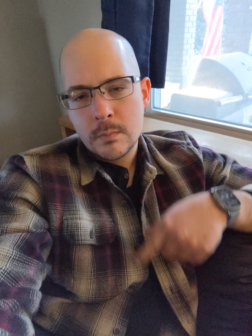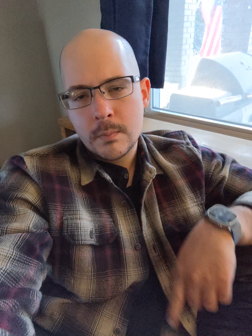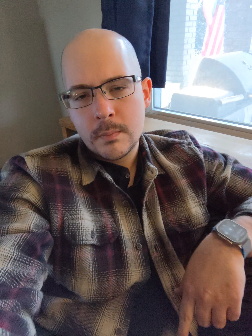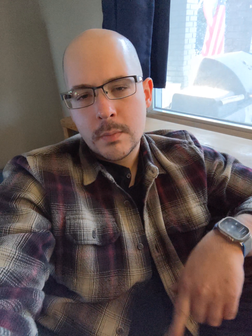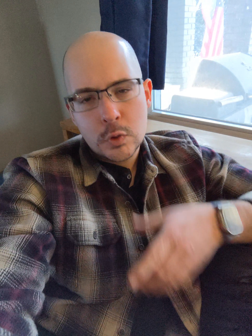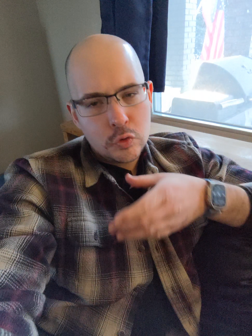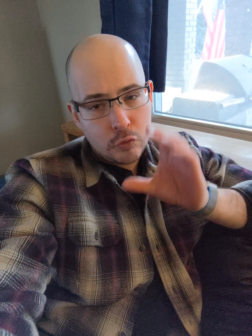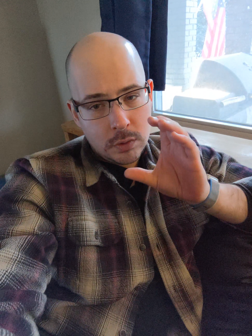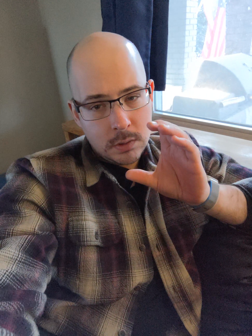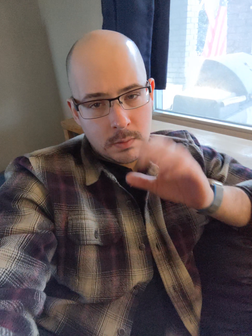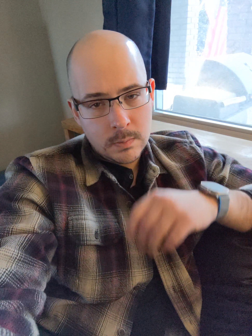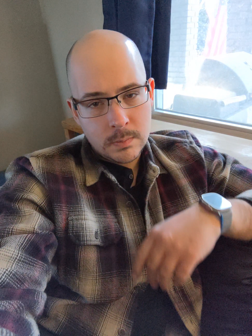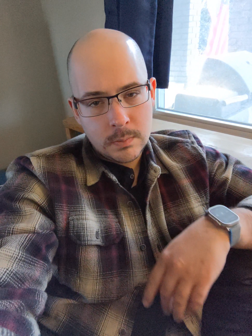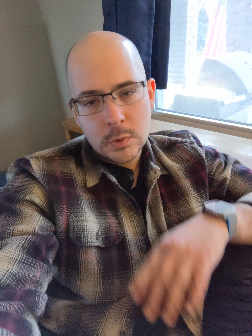drink